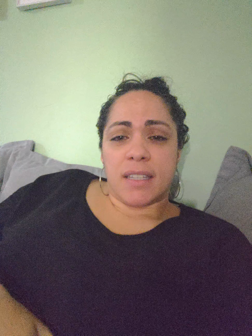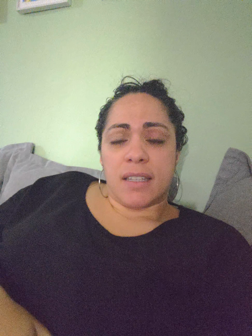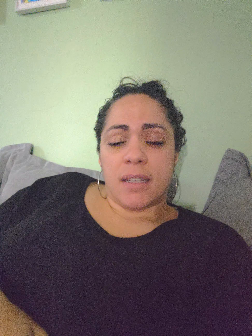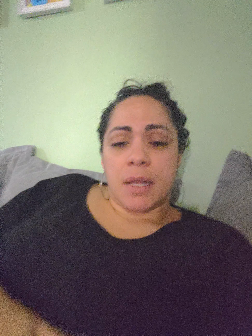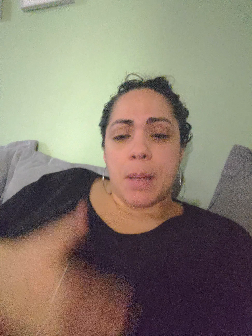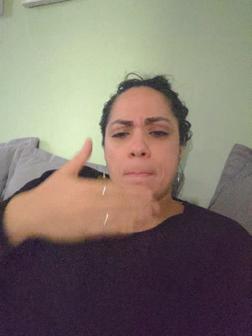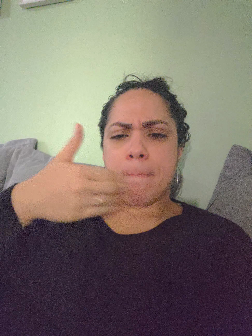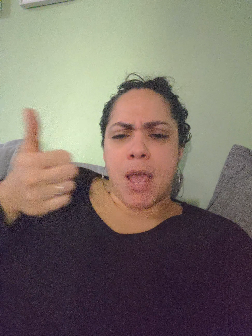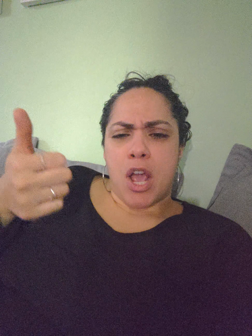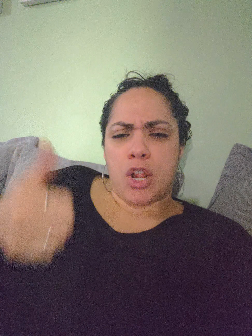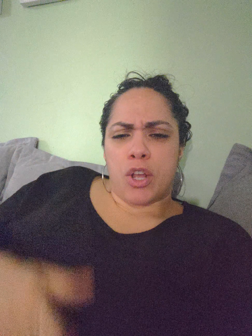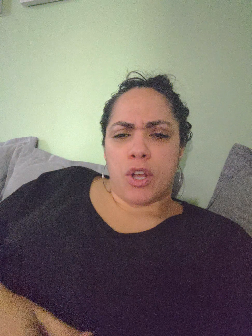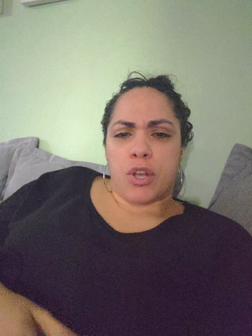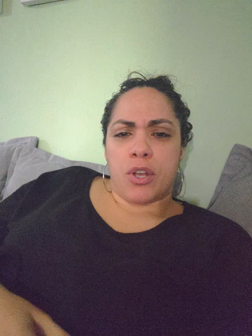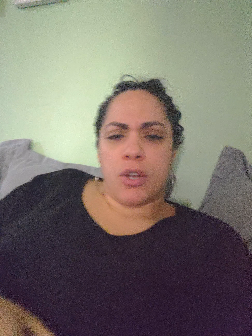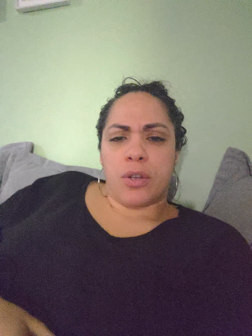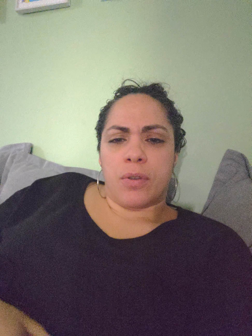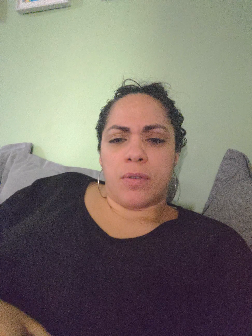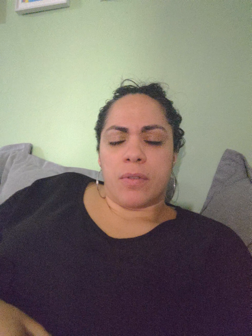better